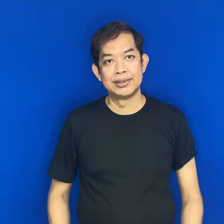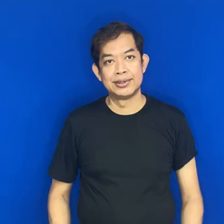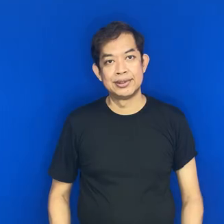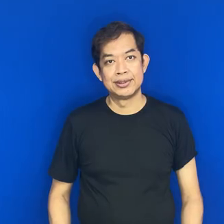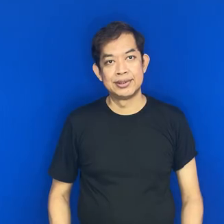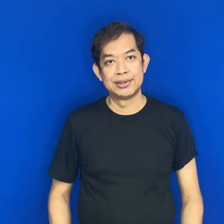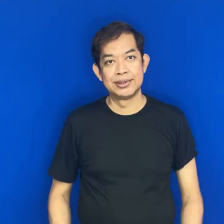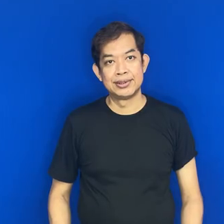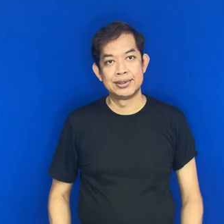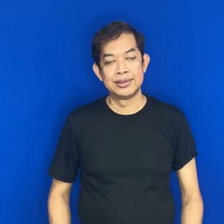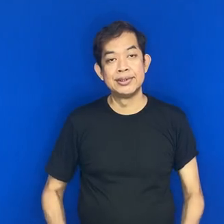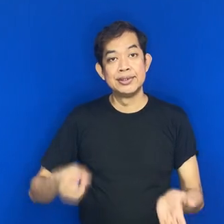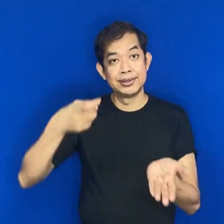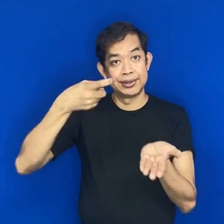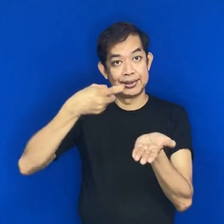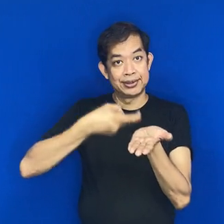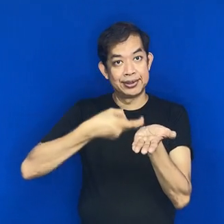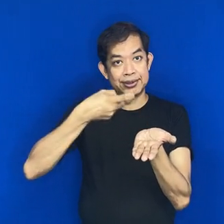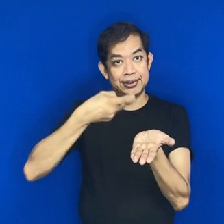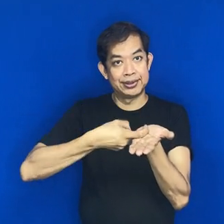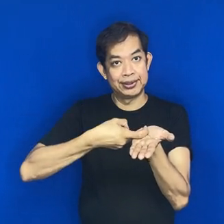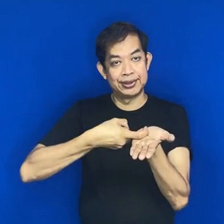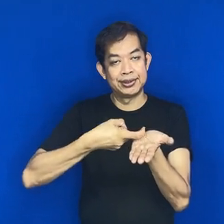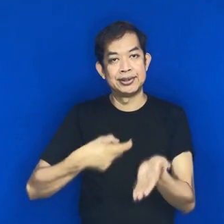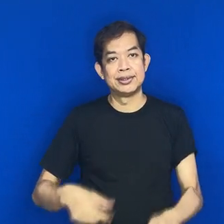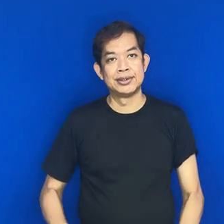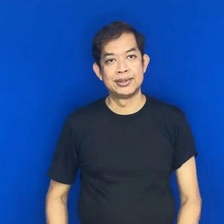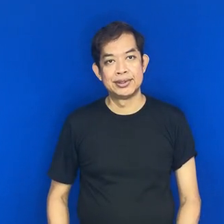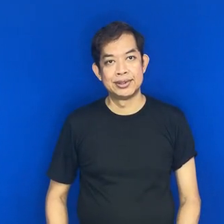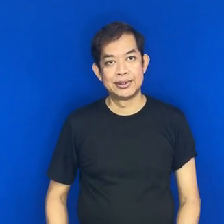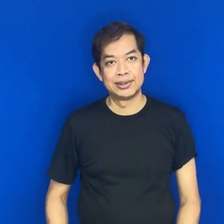shrimp